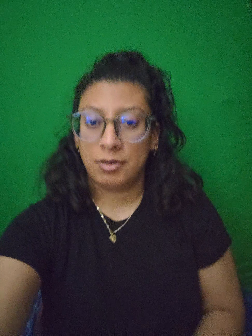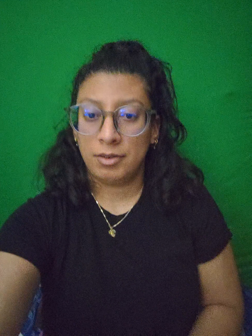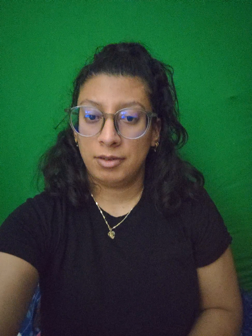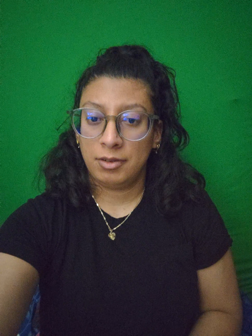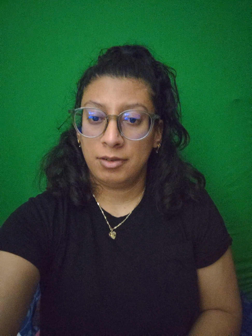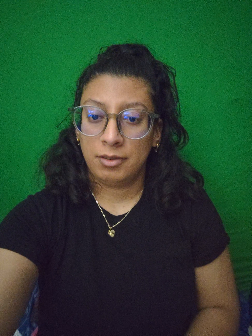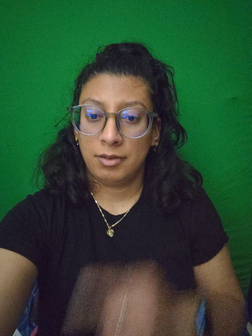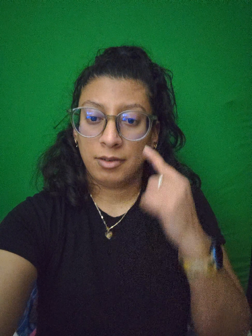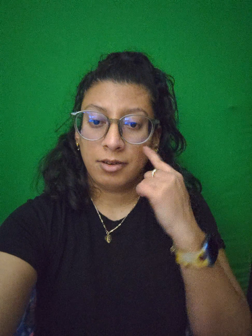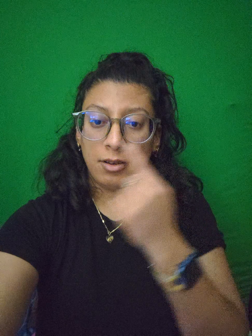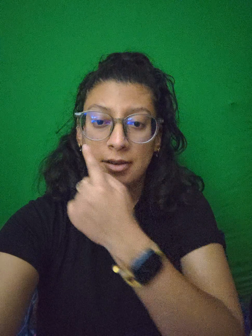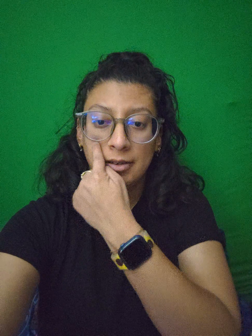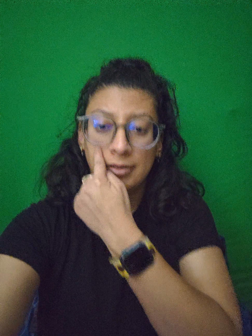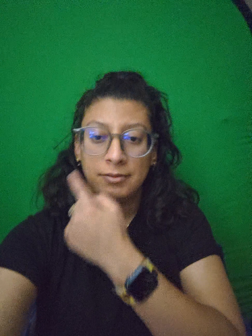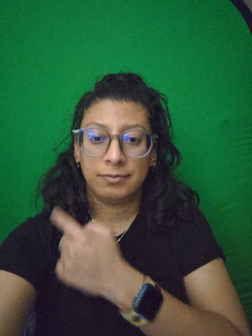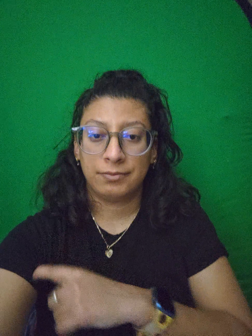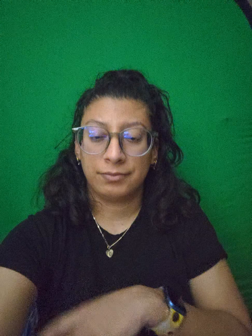eye